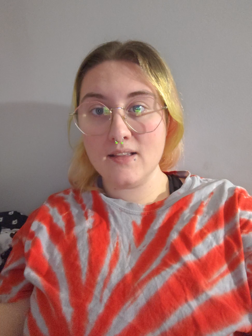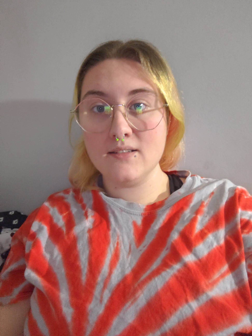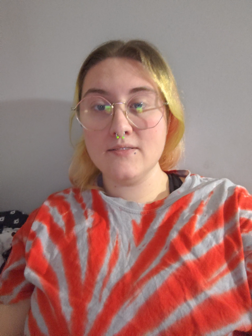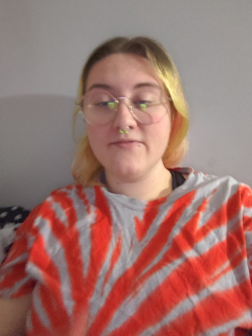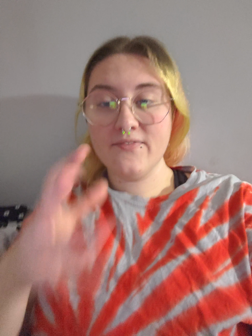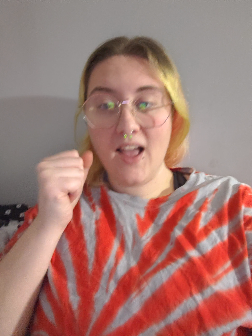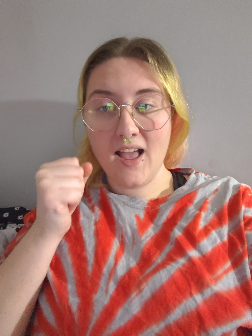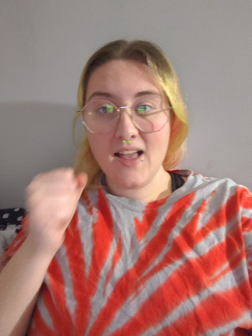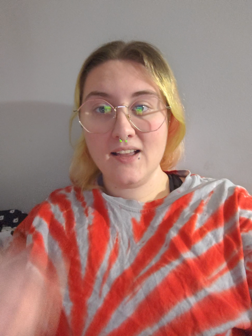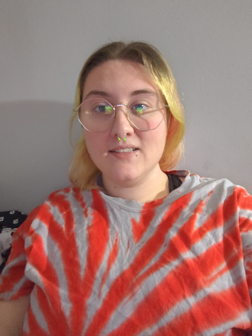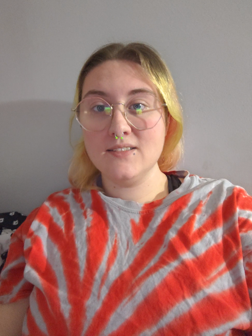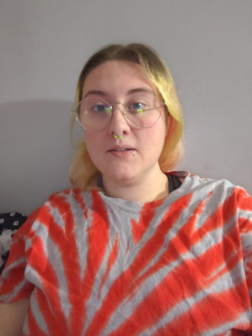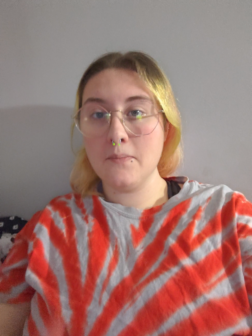fast